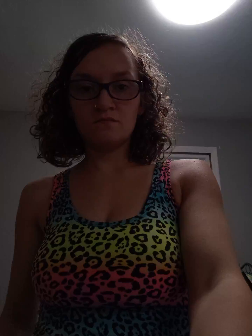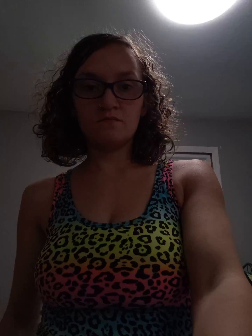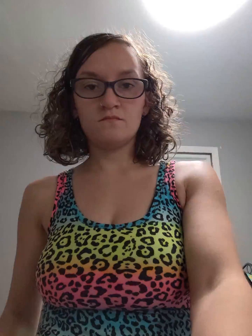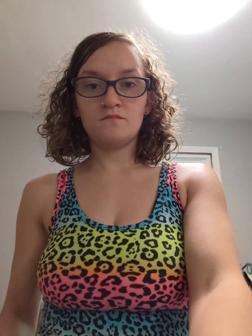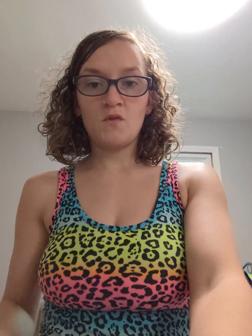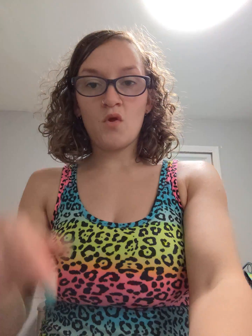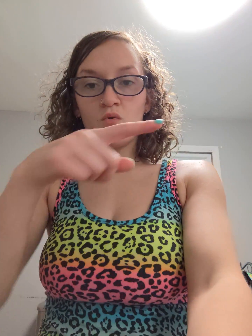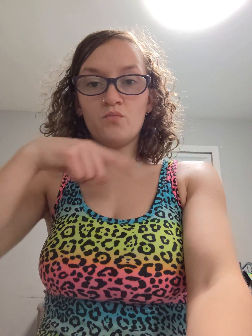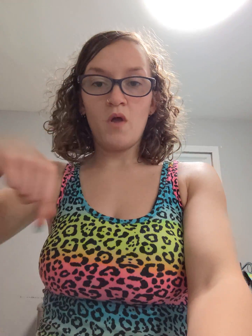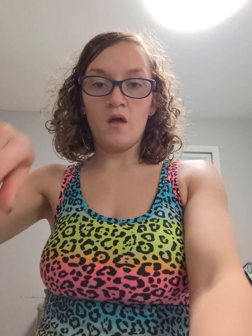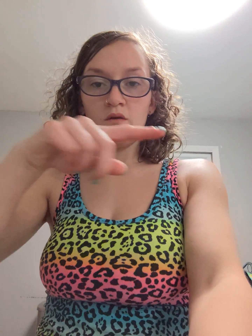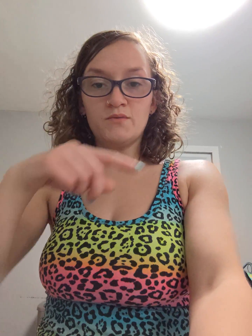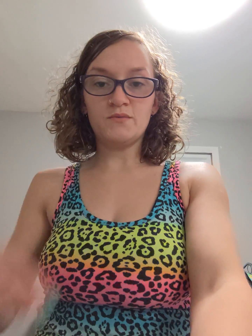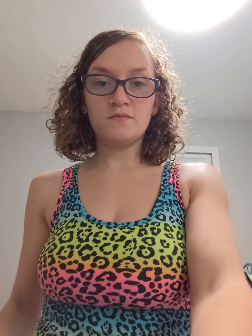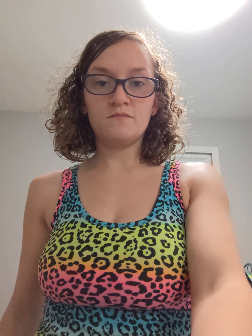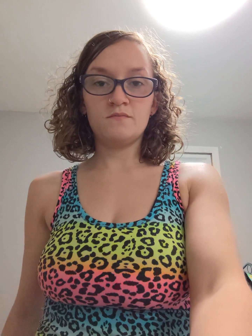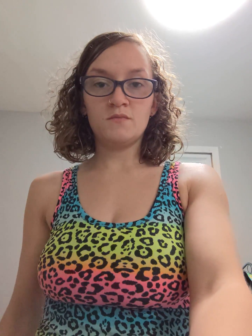around